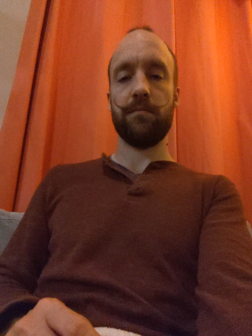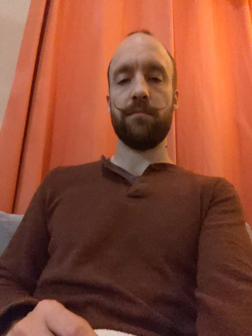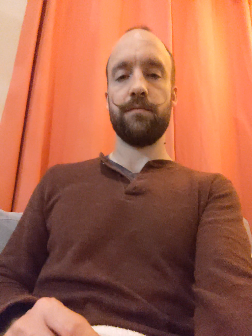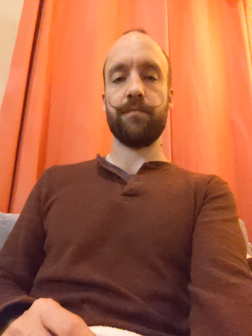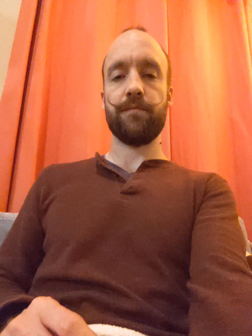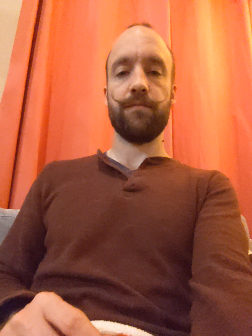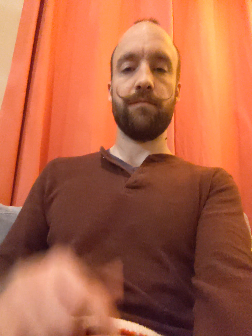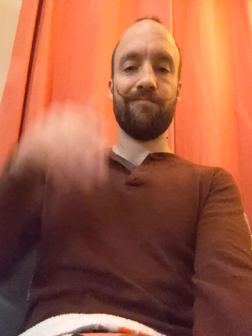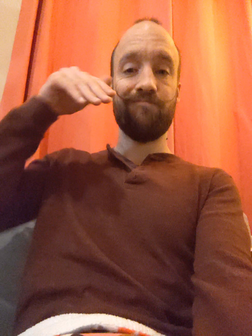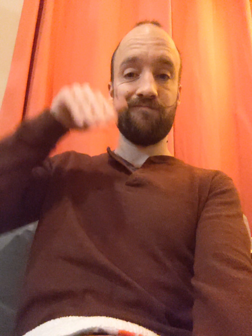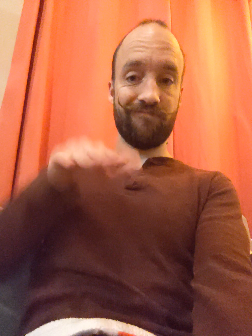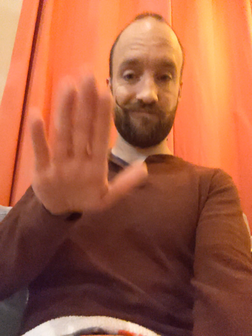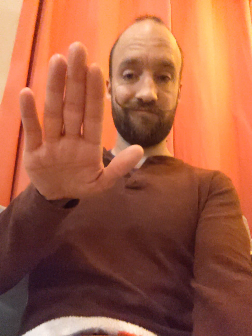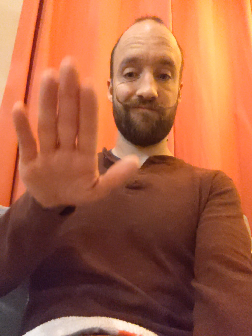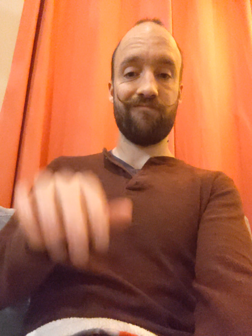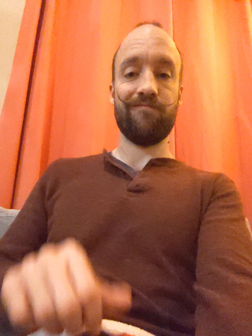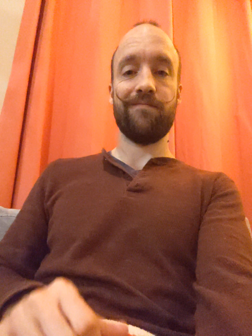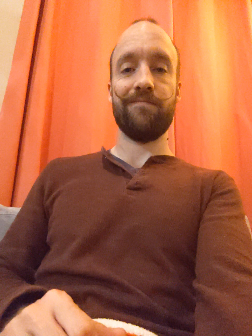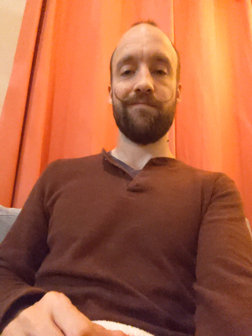into